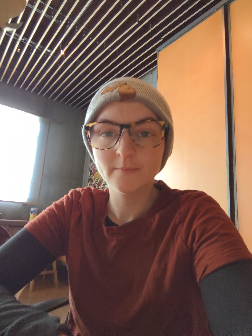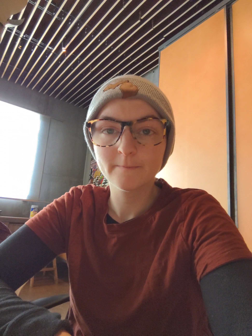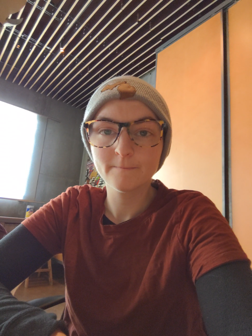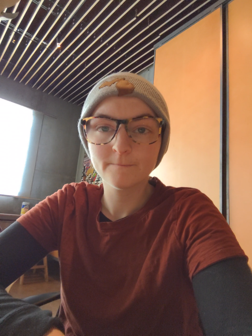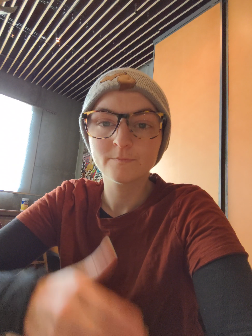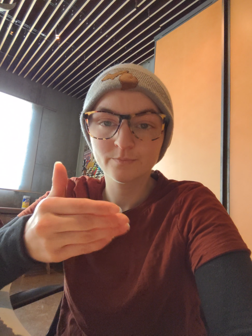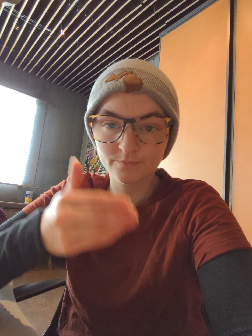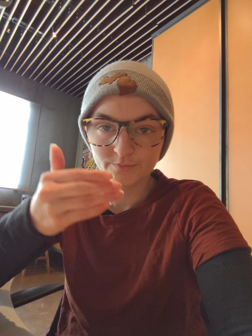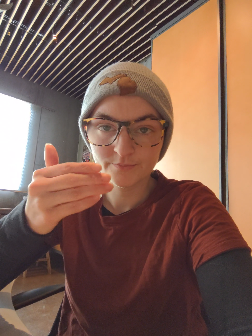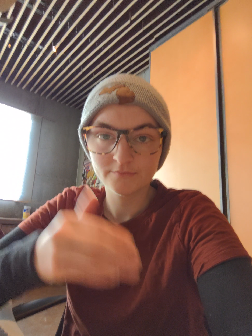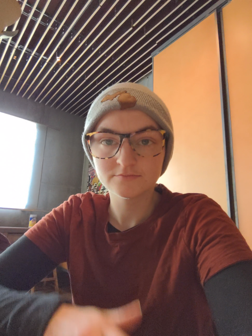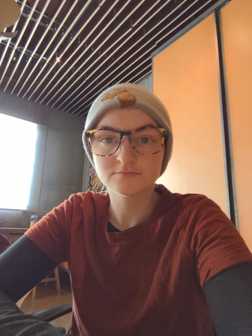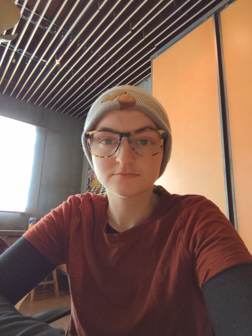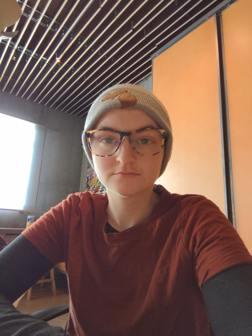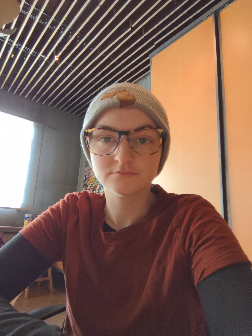window